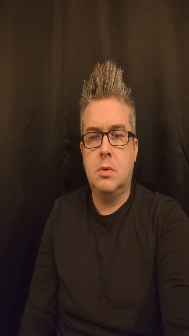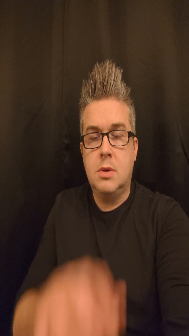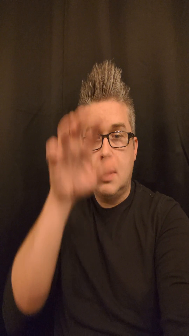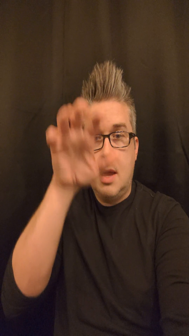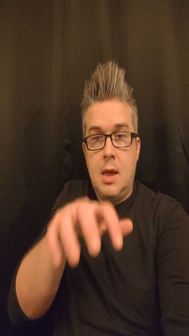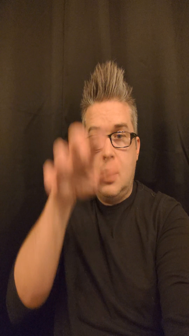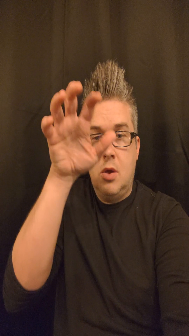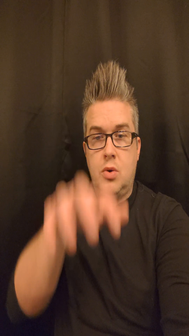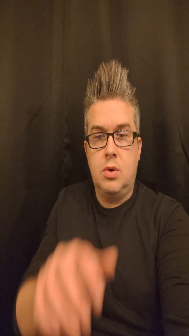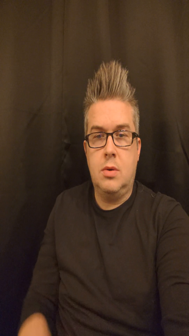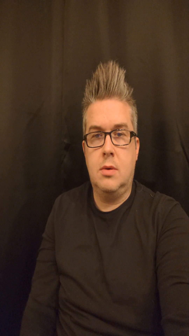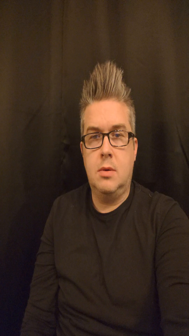alligator